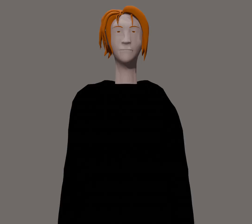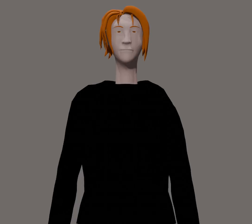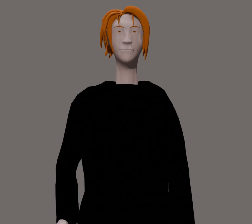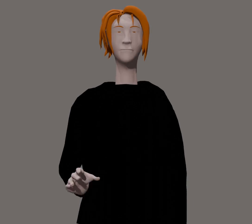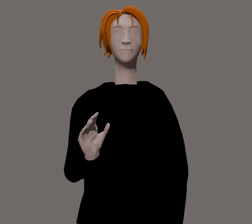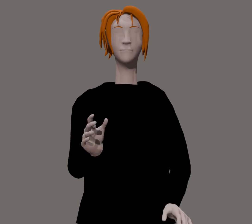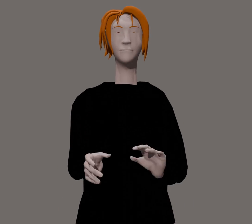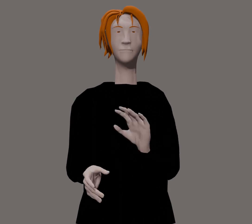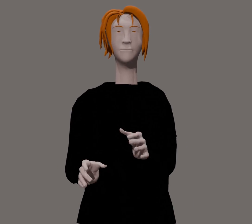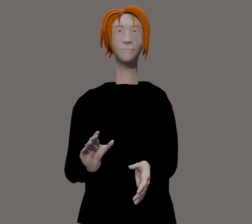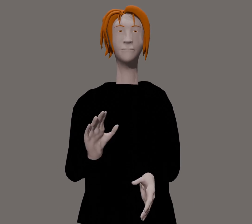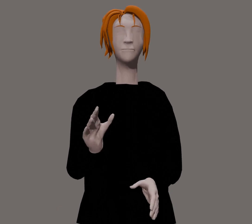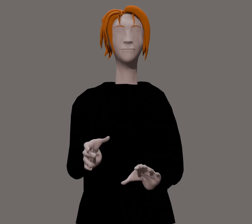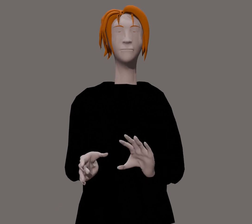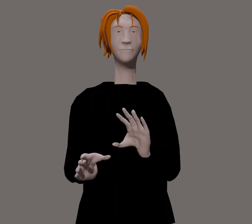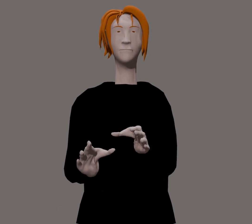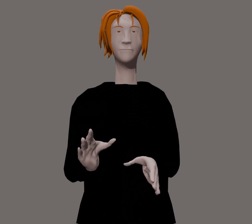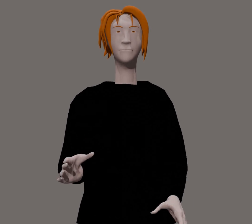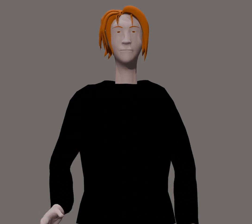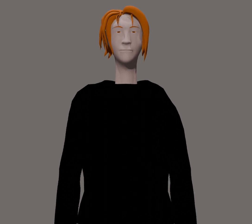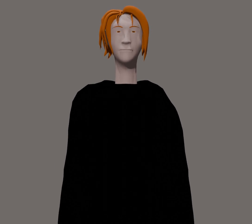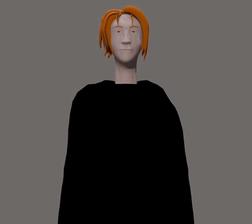Coax